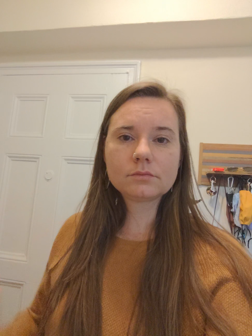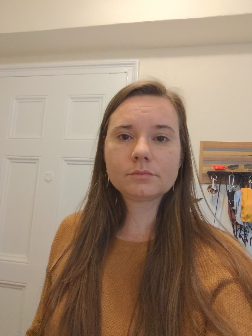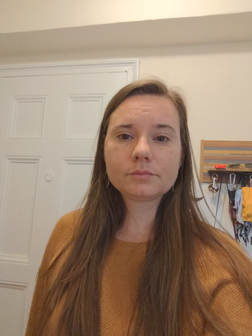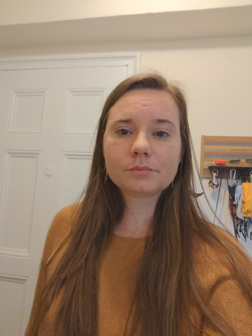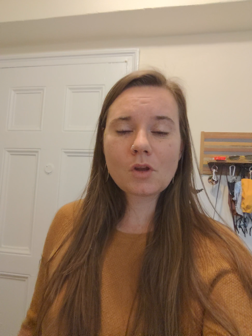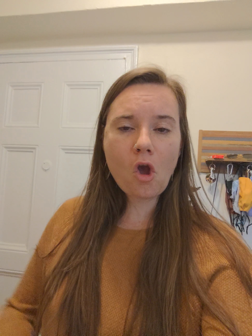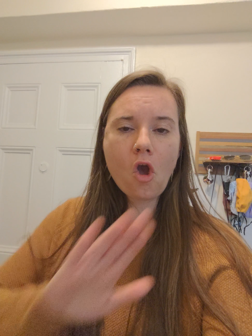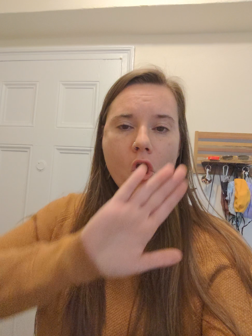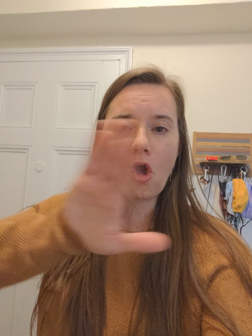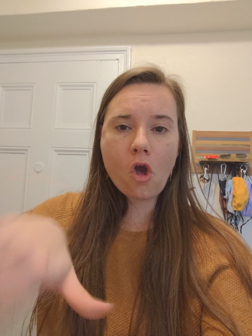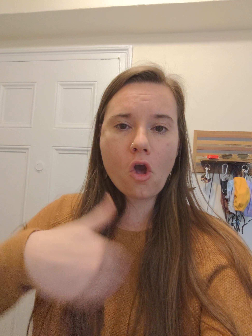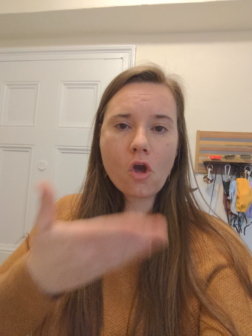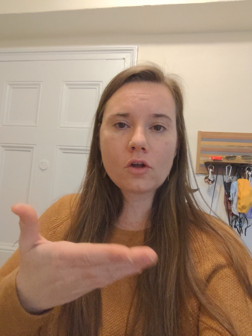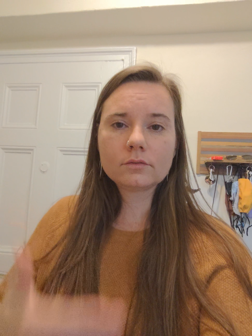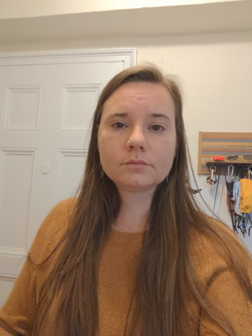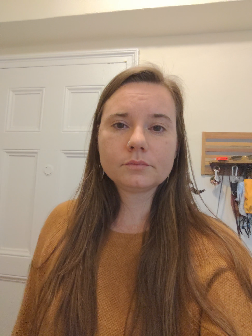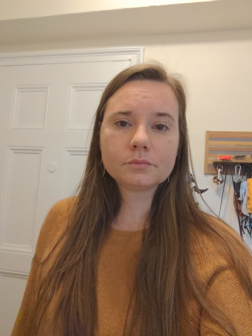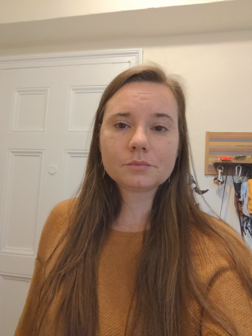all